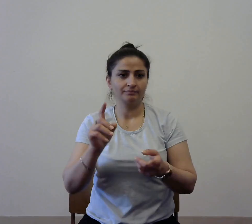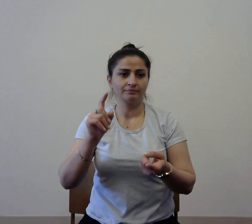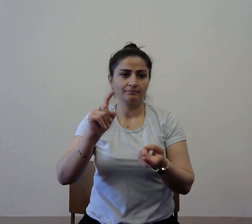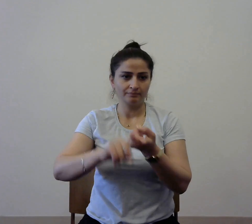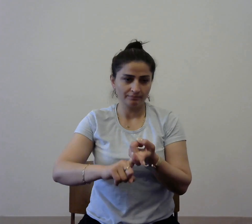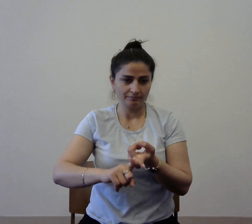üçün